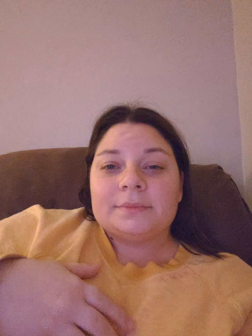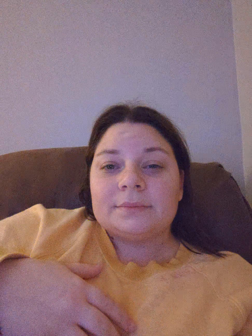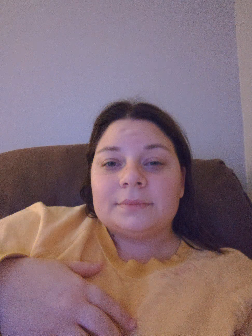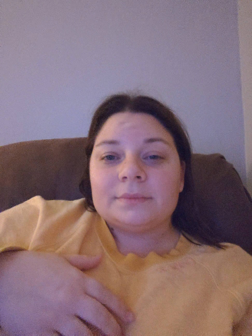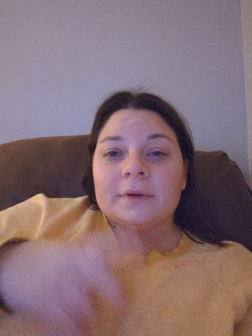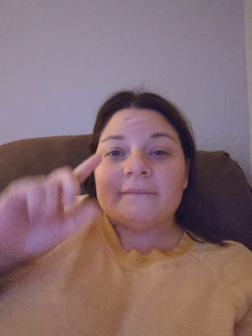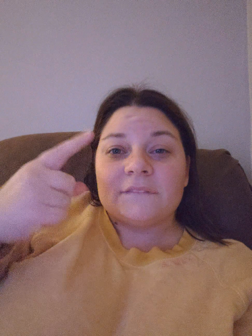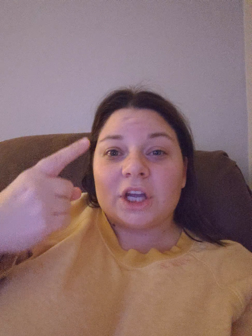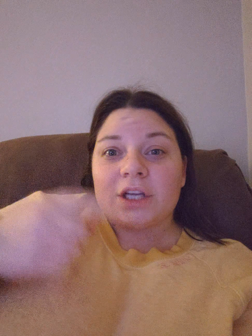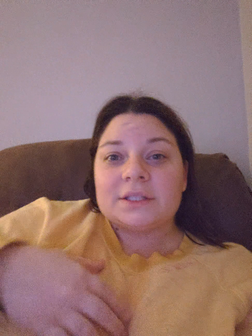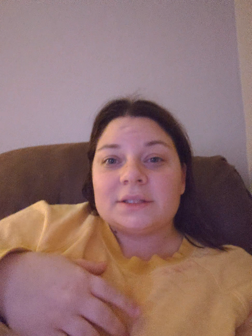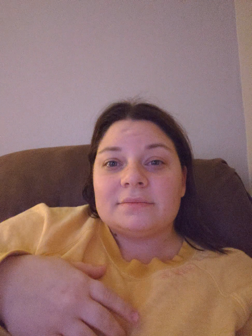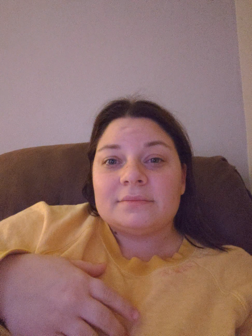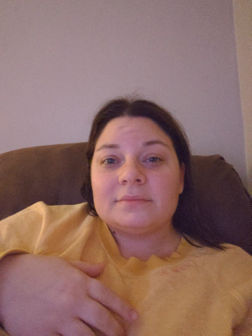first